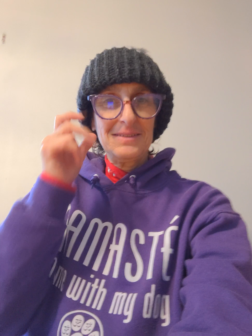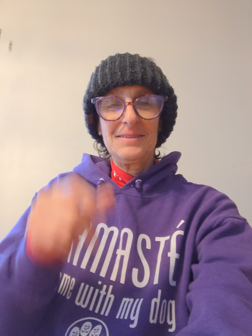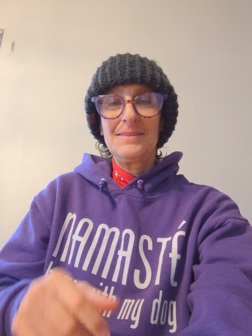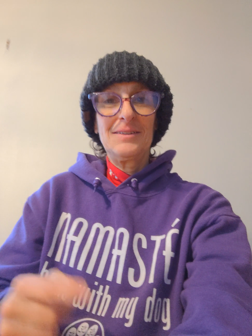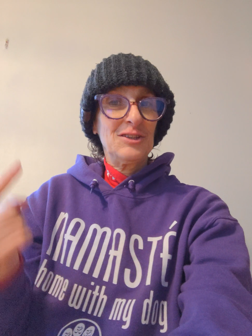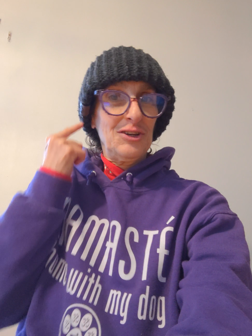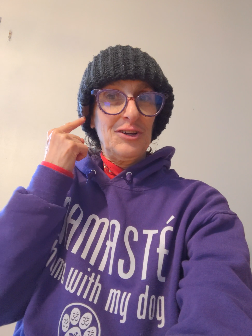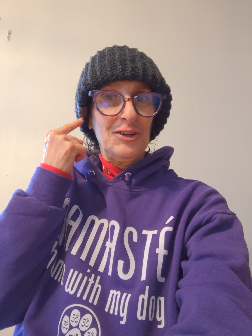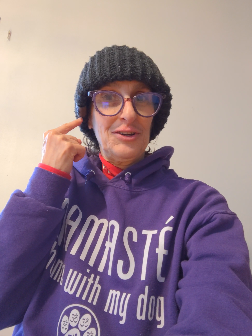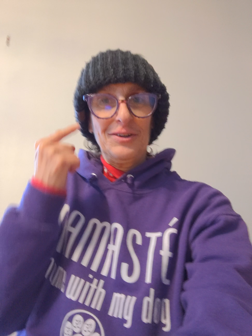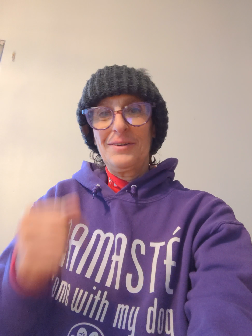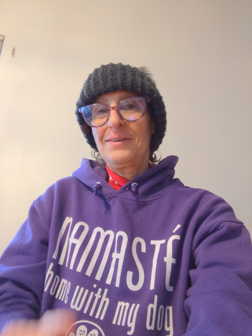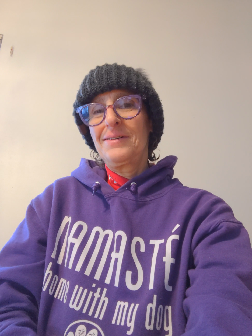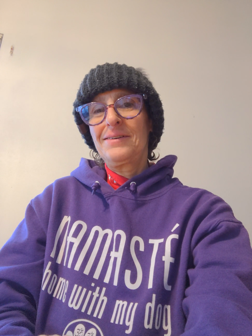hear